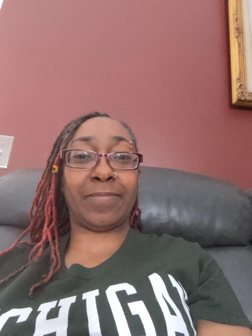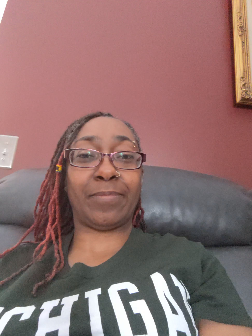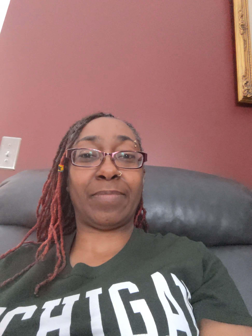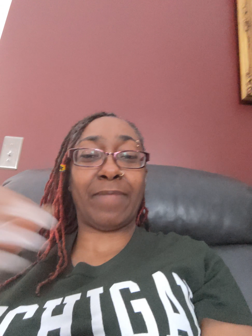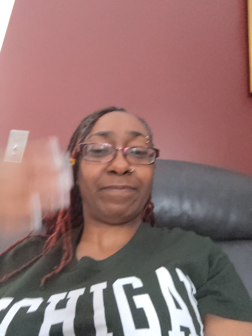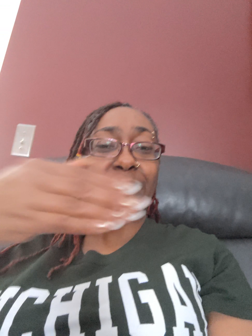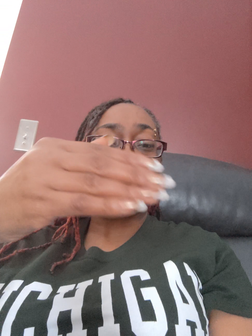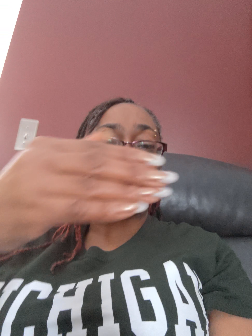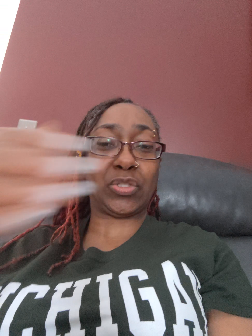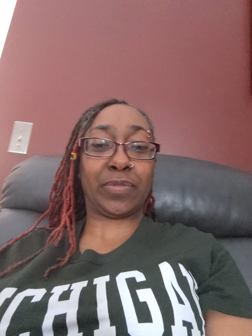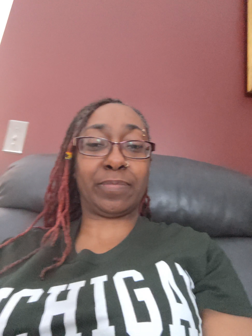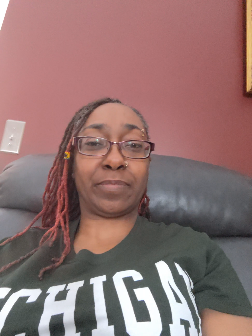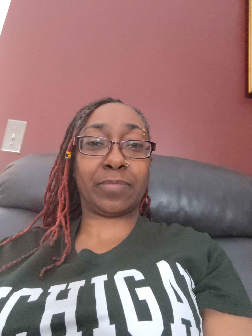fish